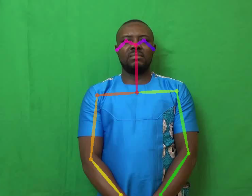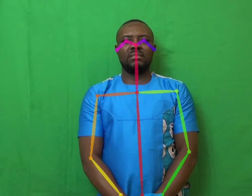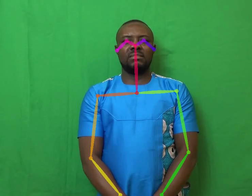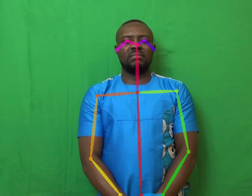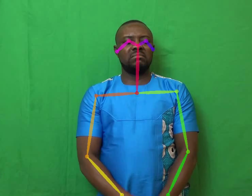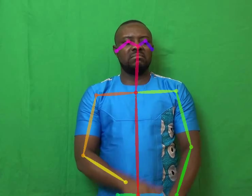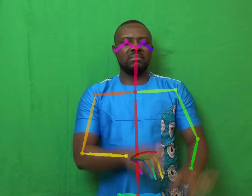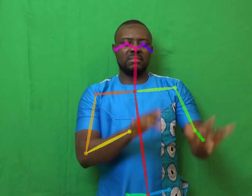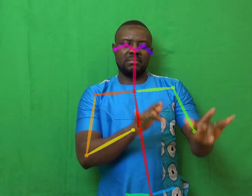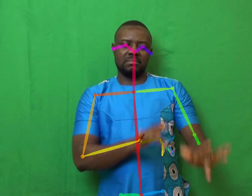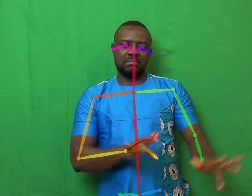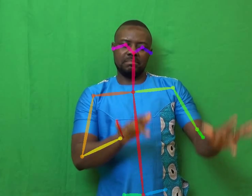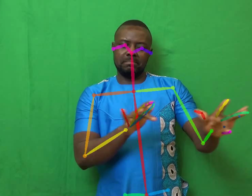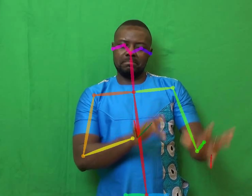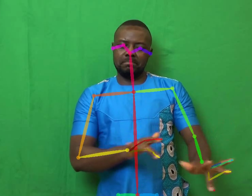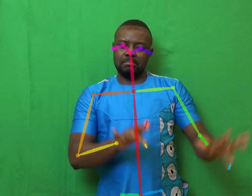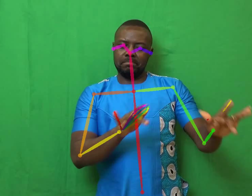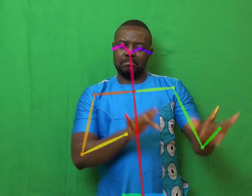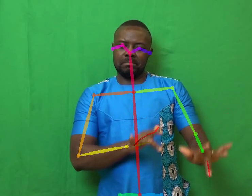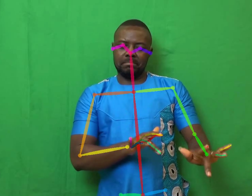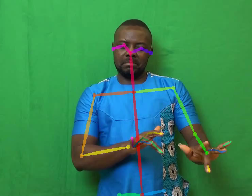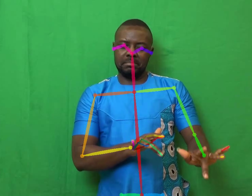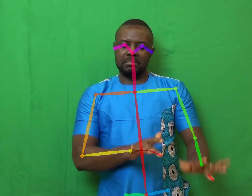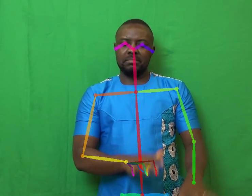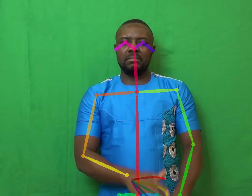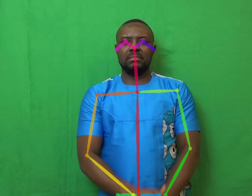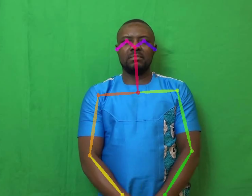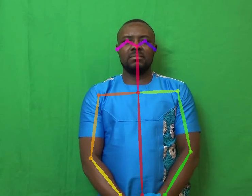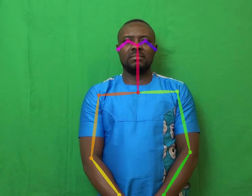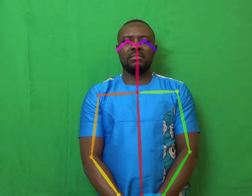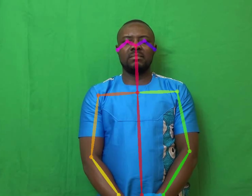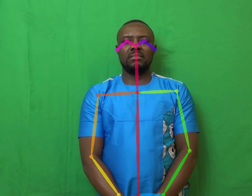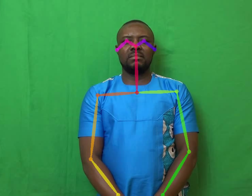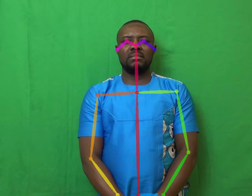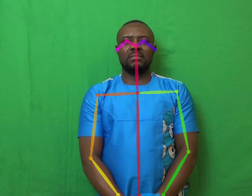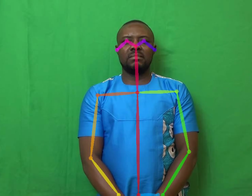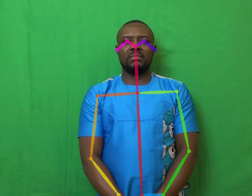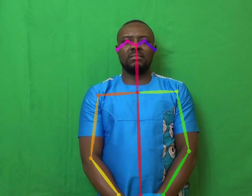mercy